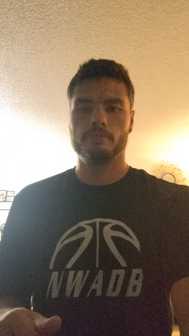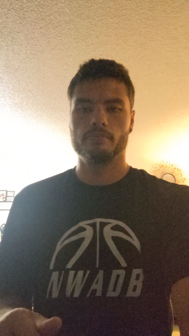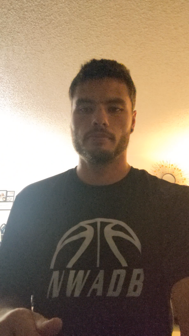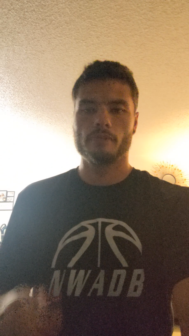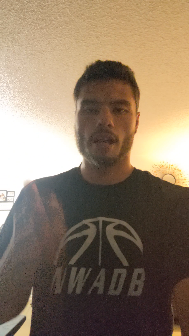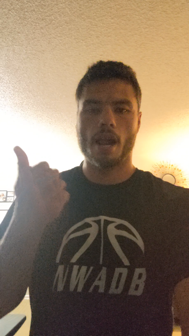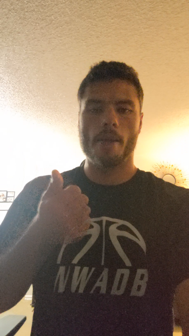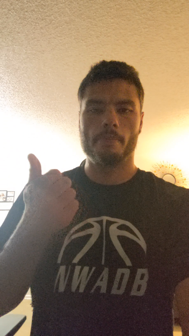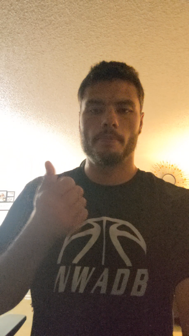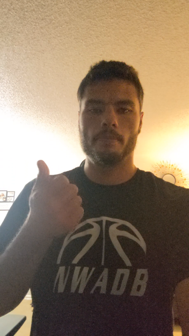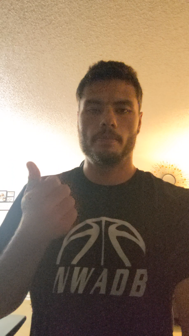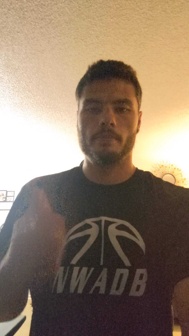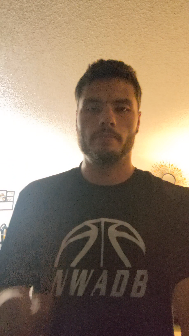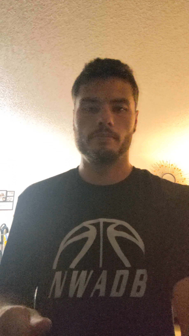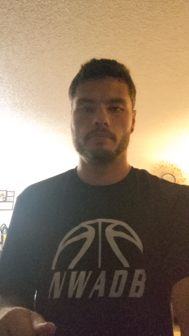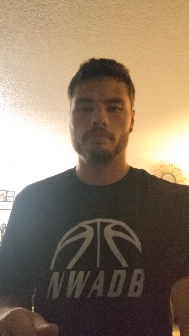help